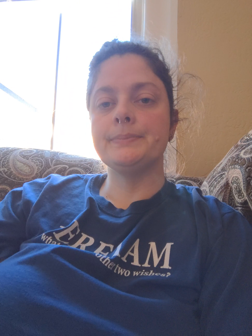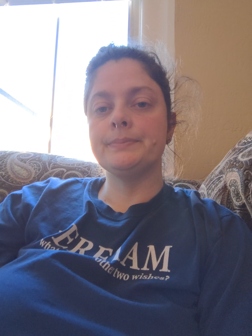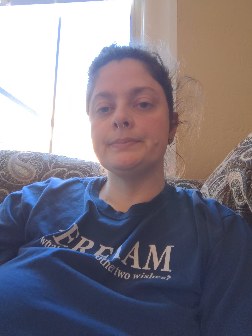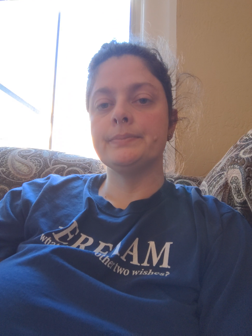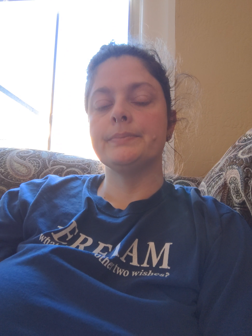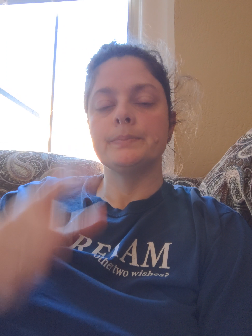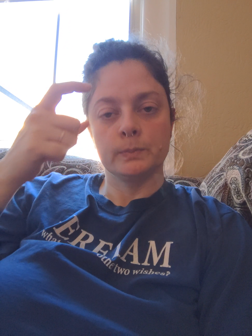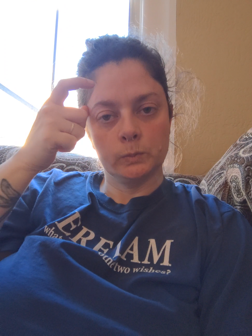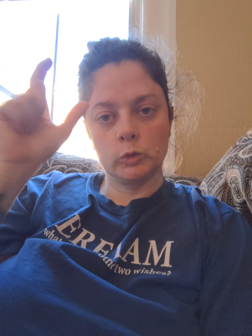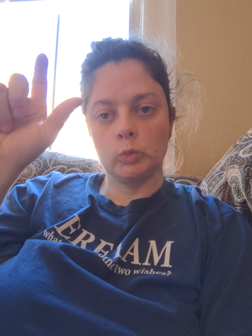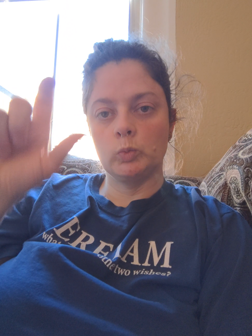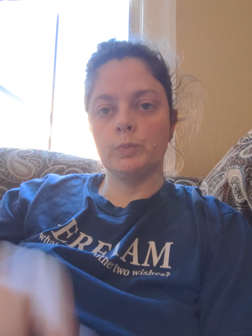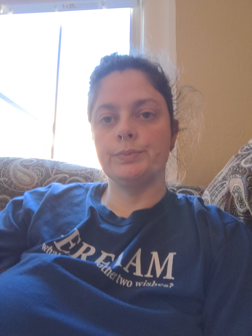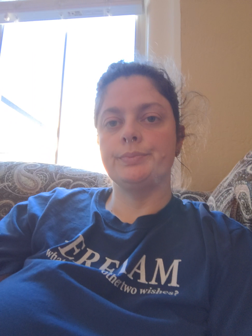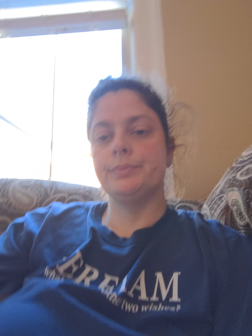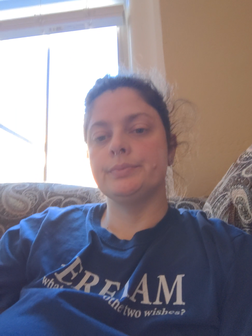moon